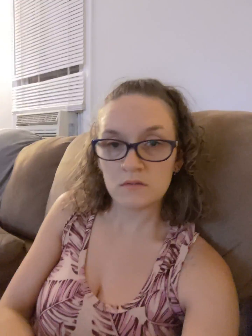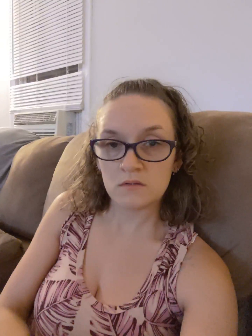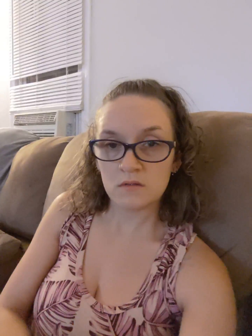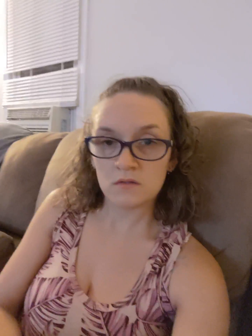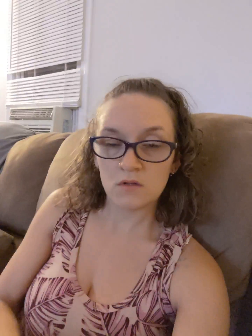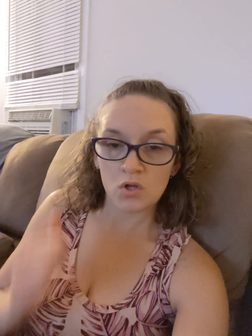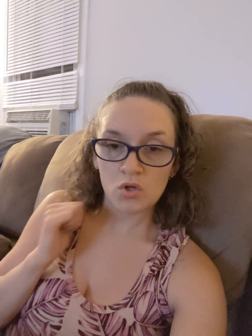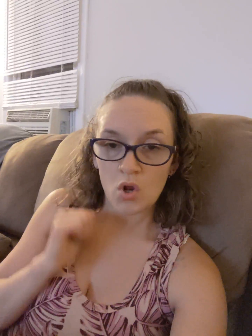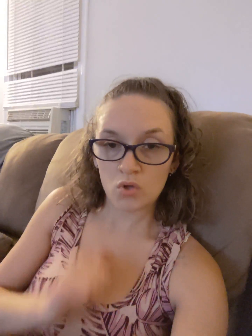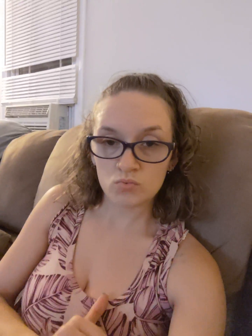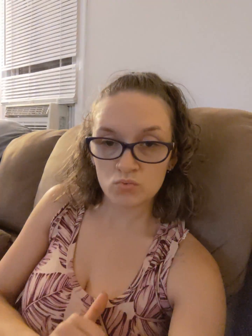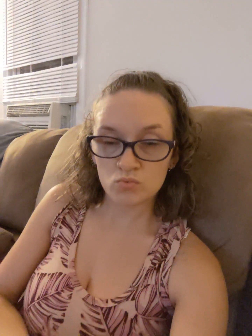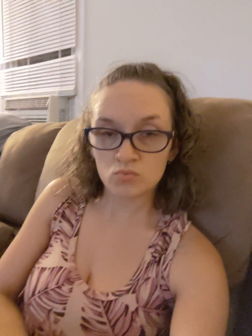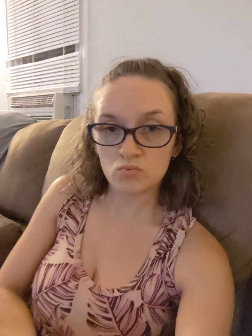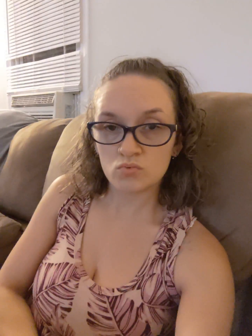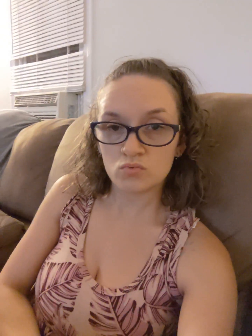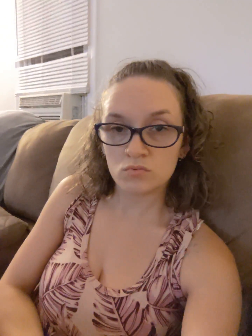coats